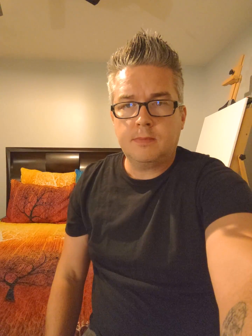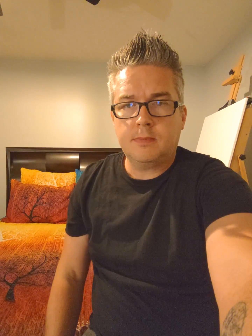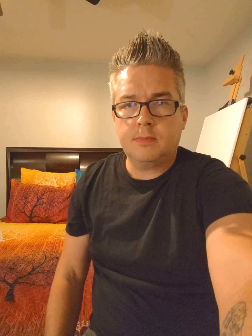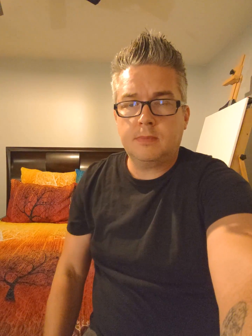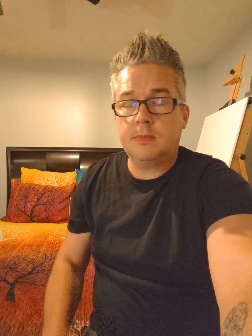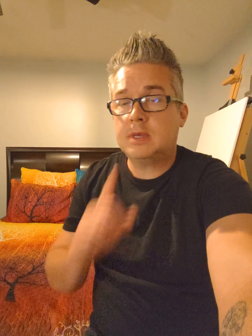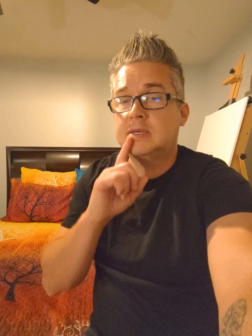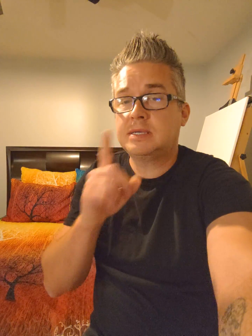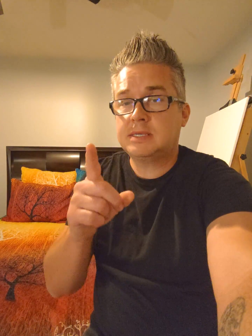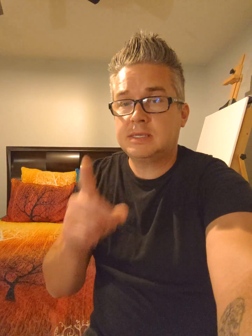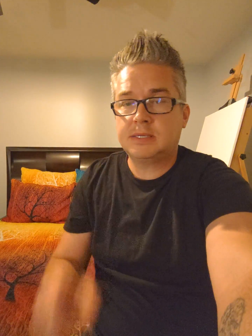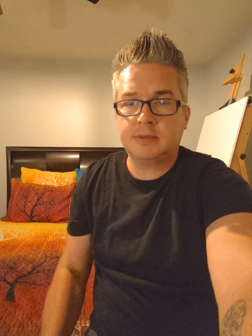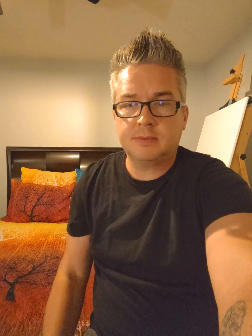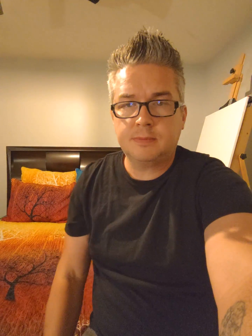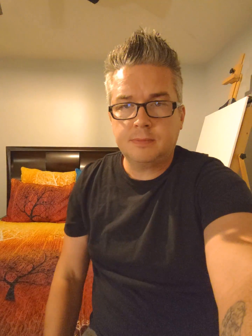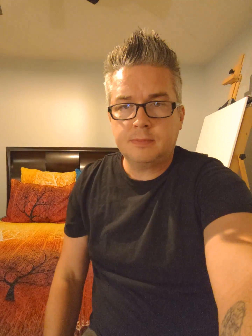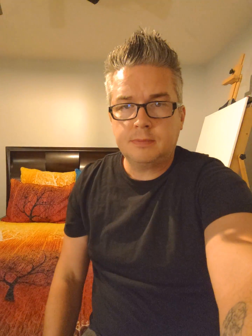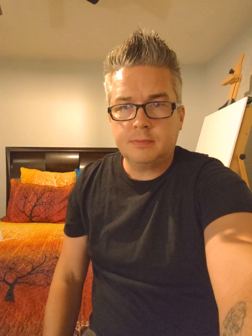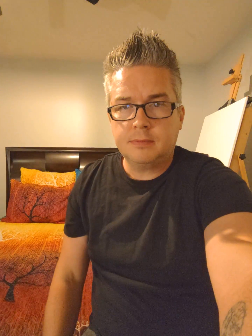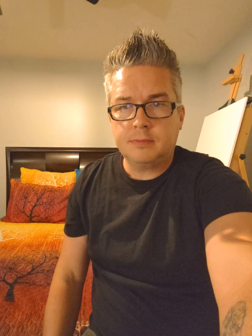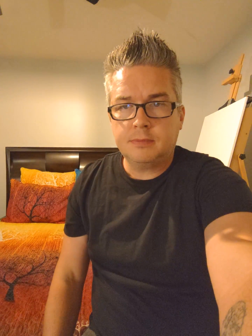is